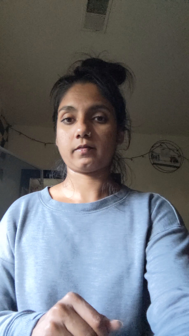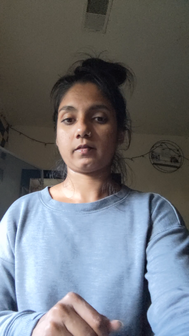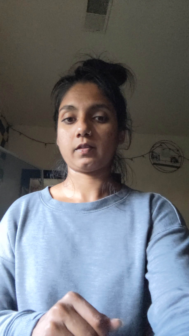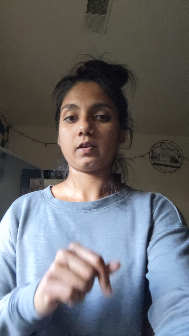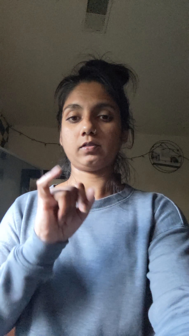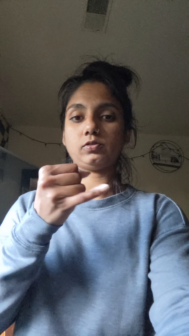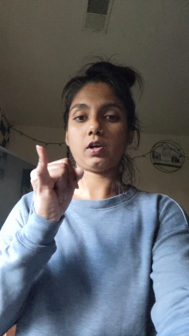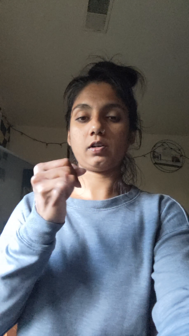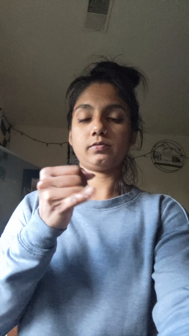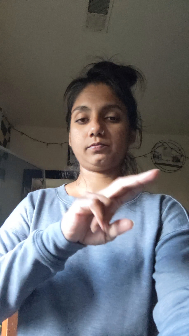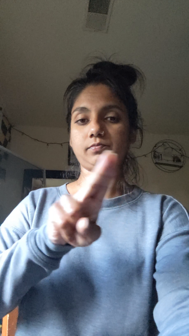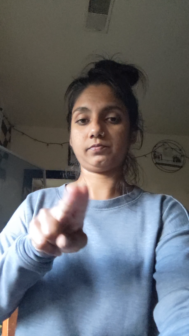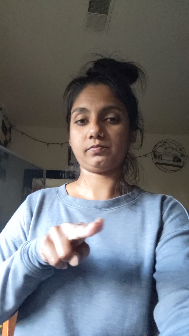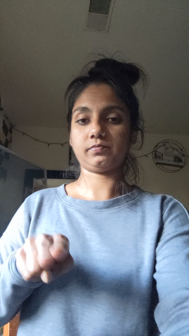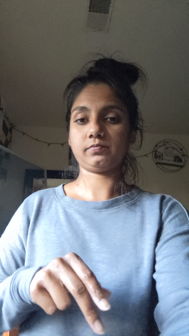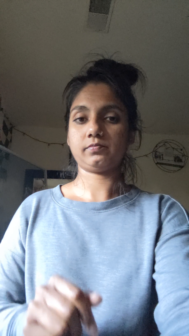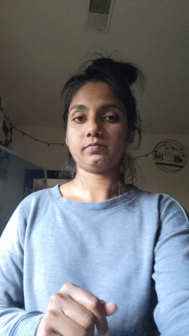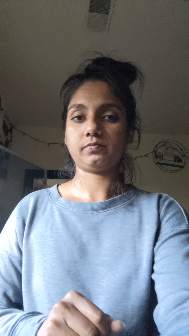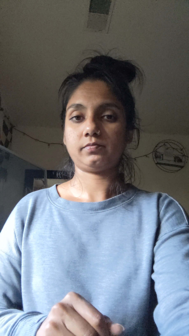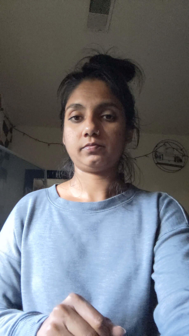jelly